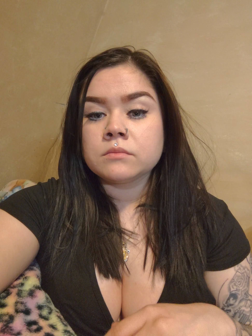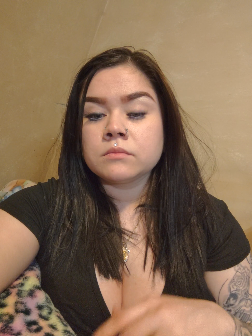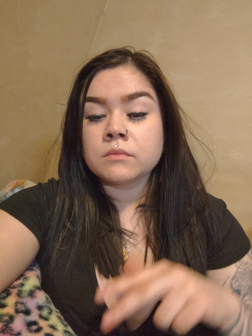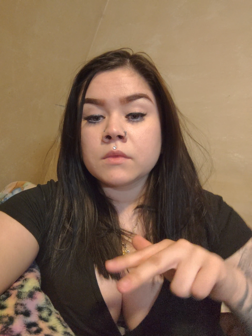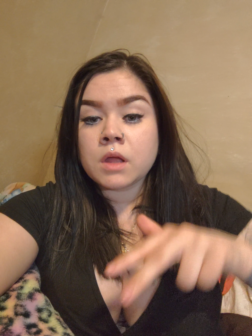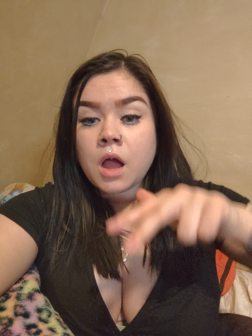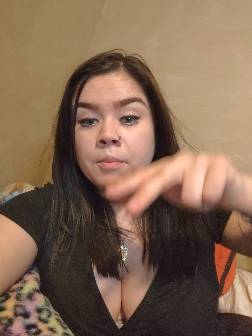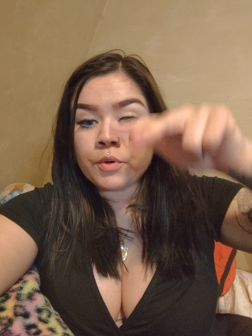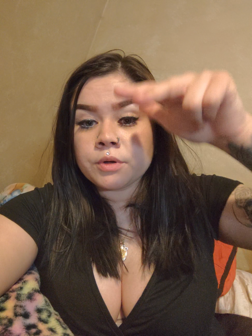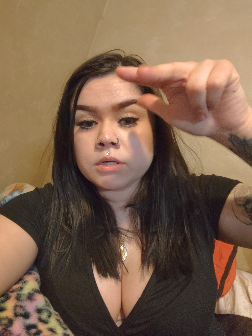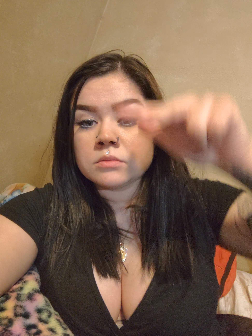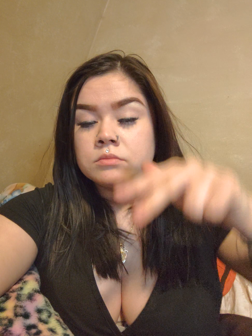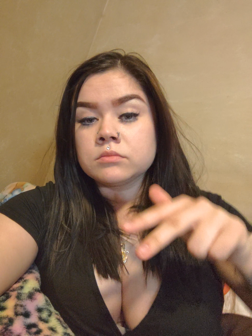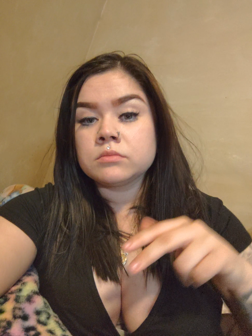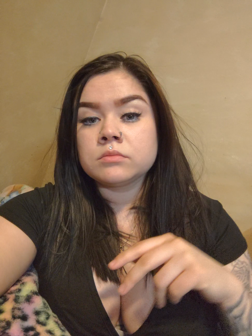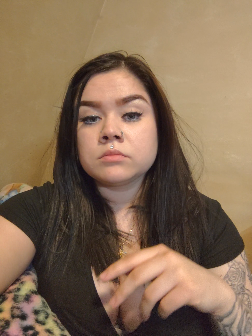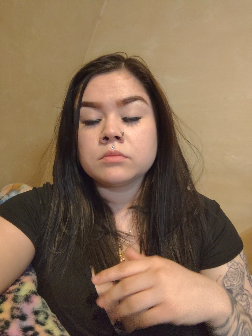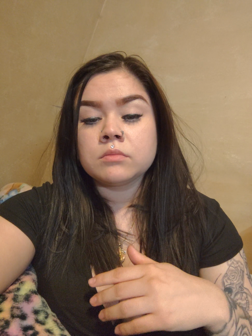helicopter